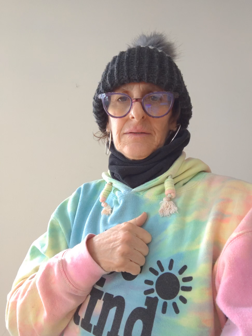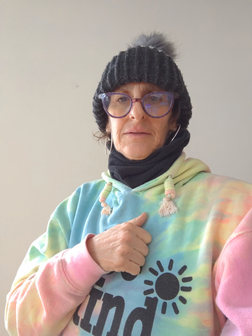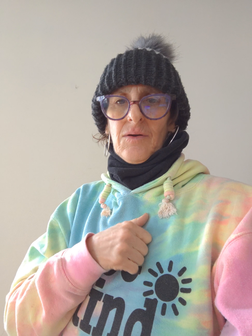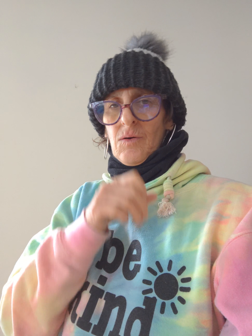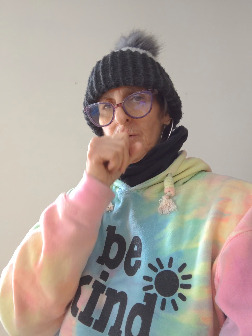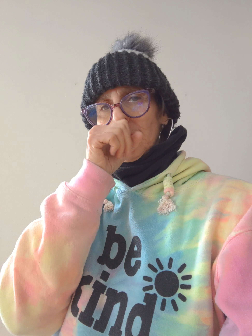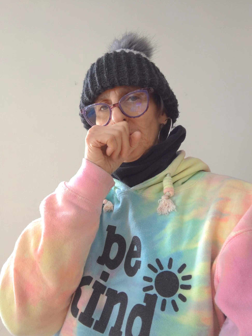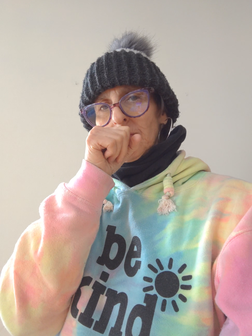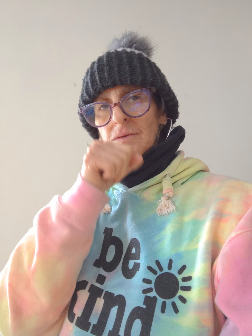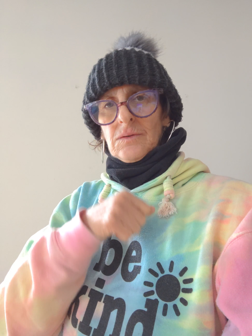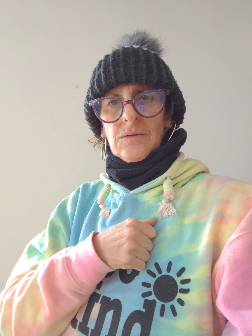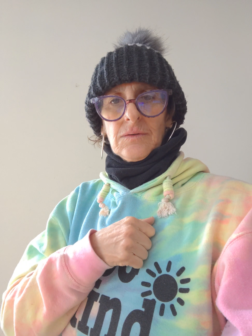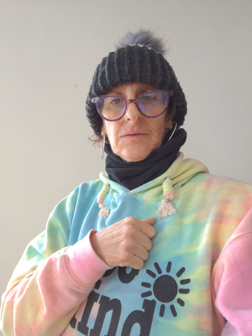orange